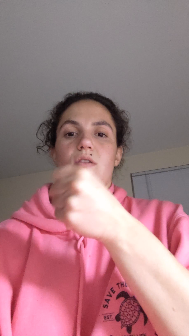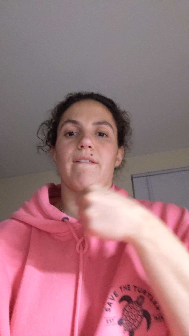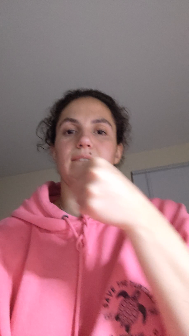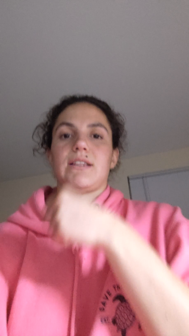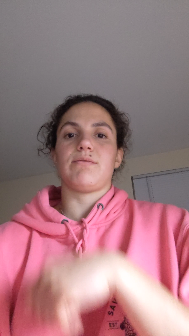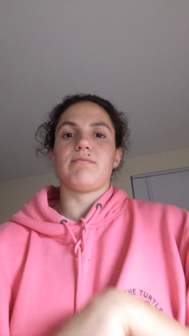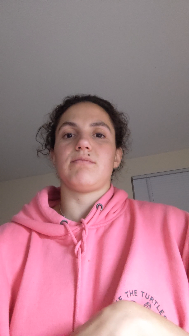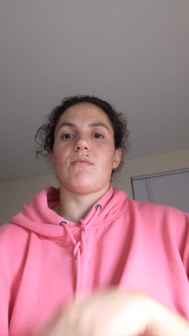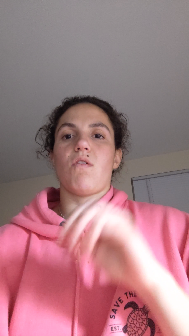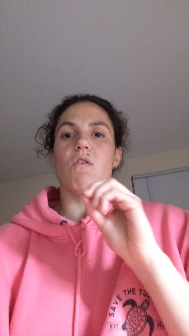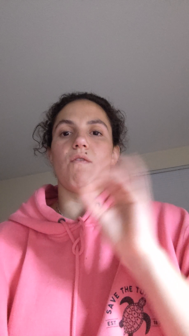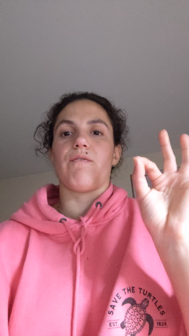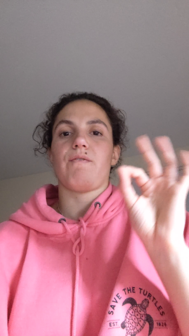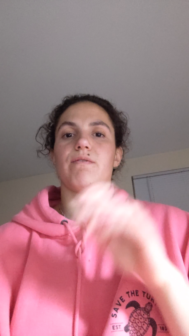off